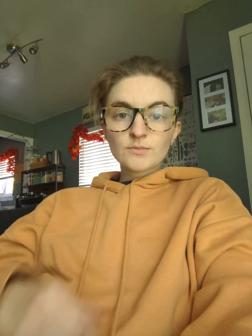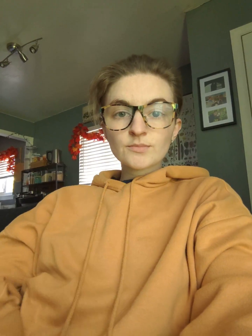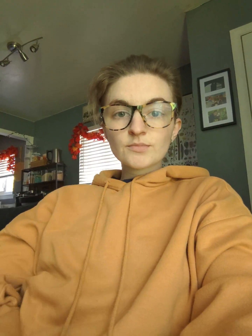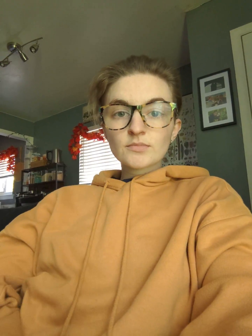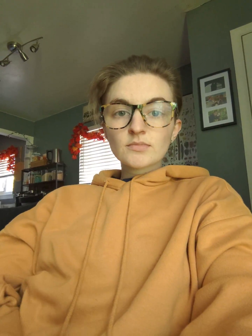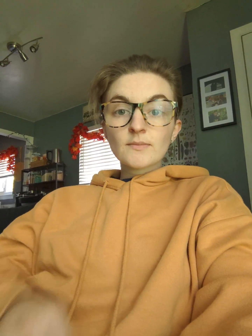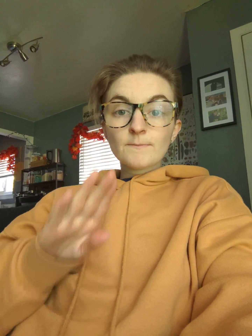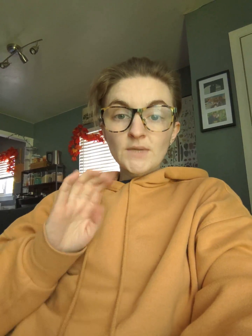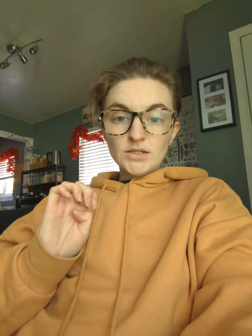be